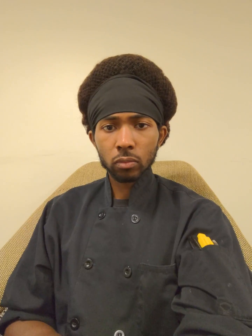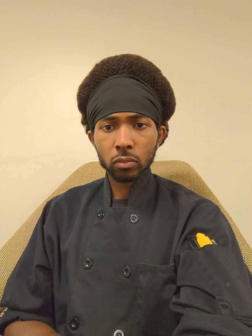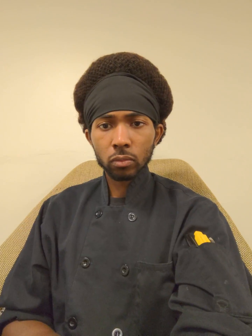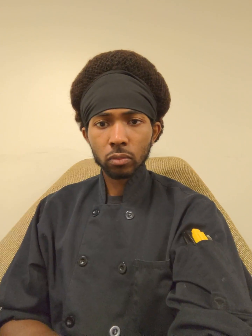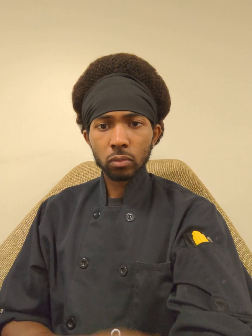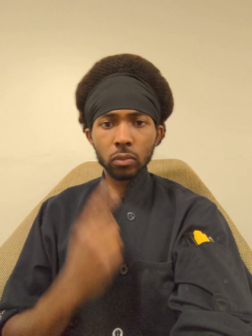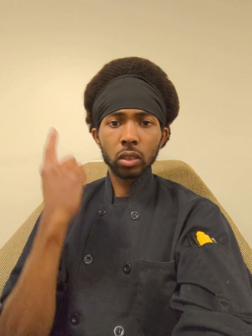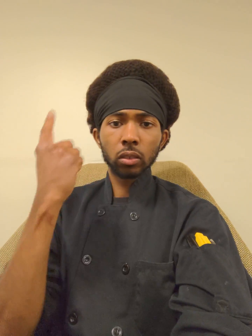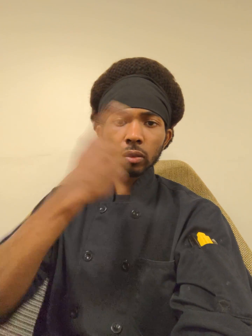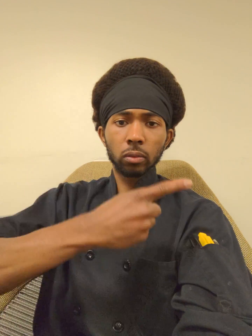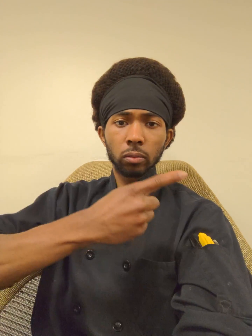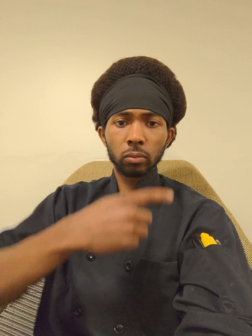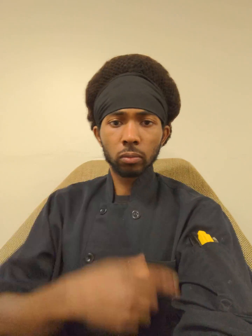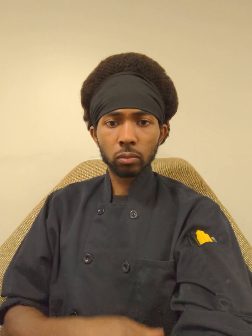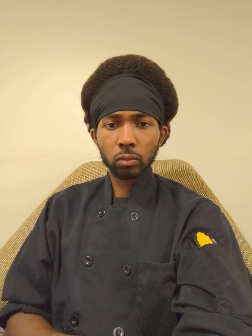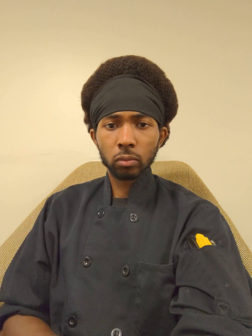day